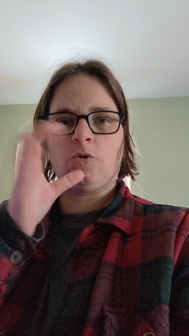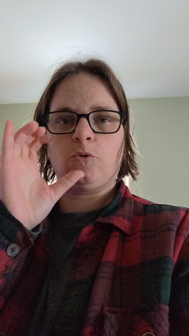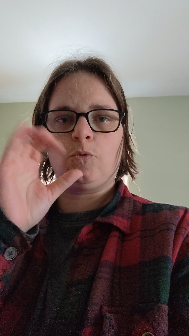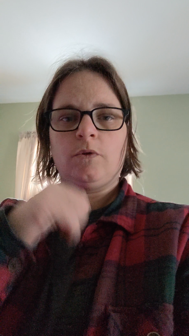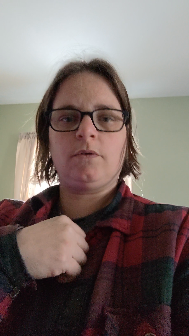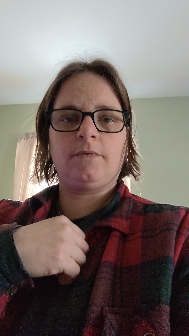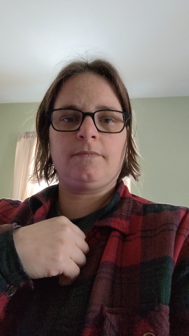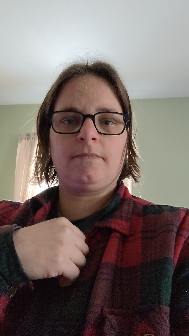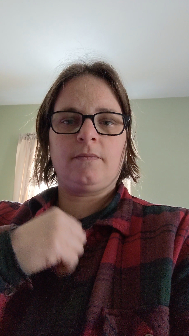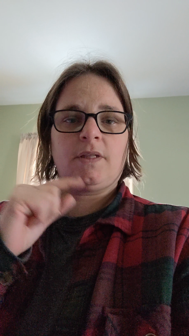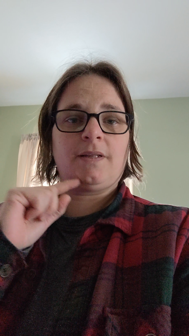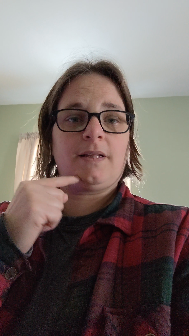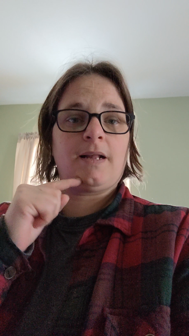candy